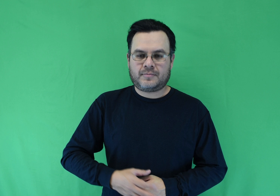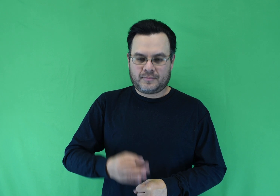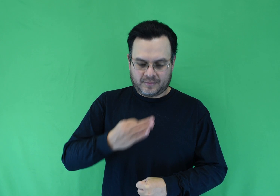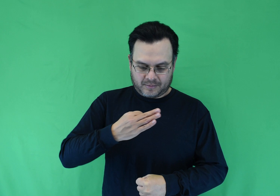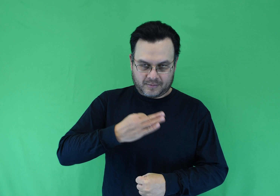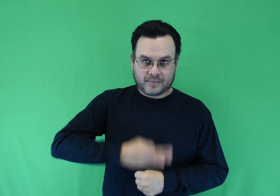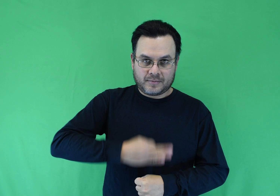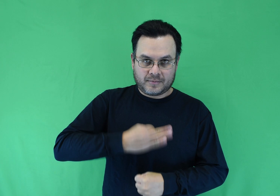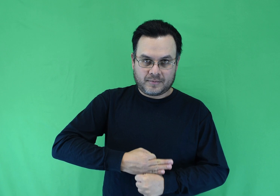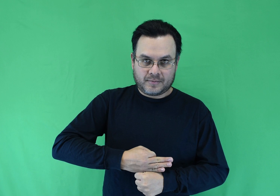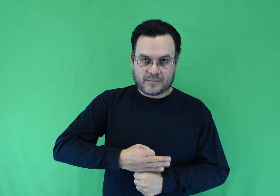ahora